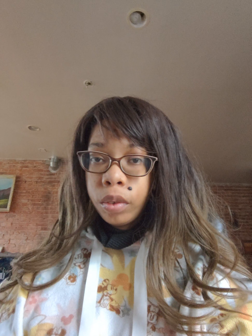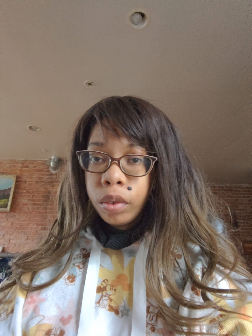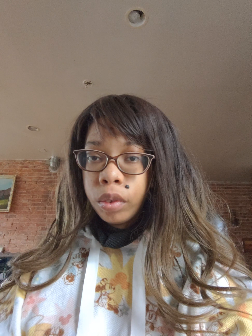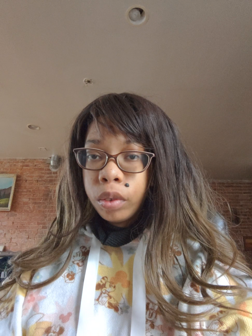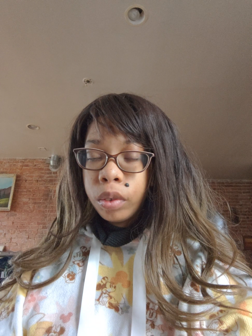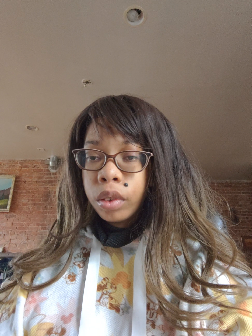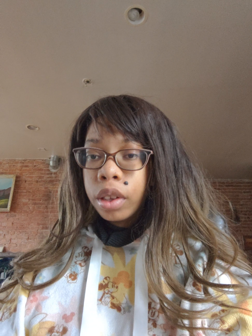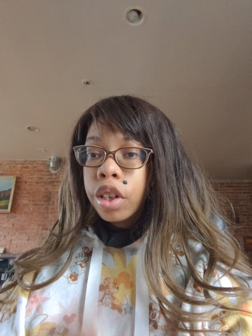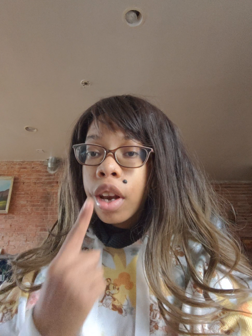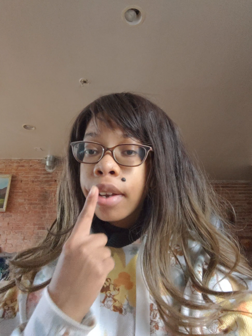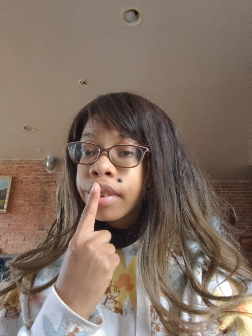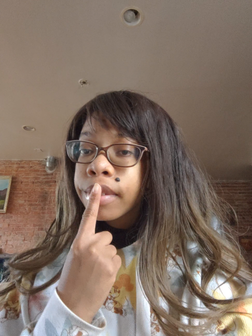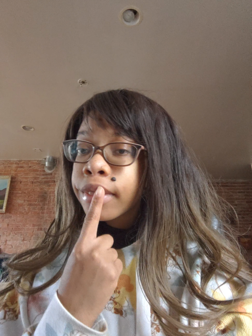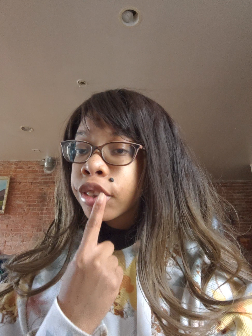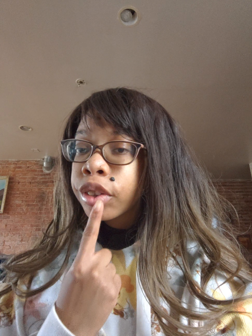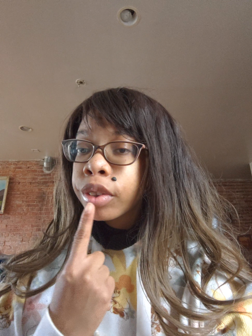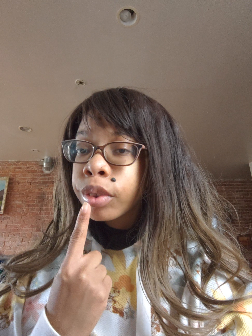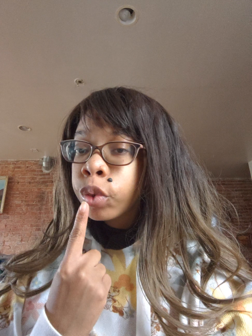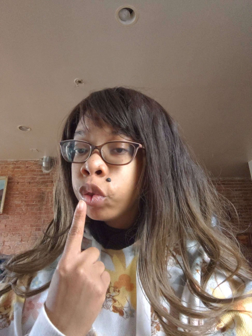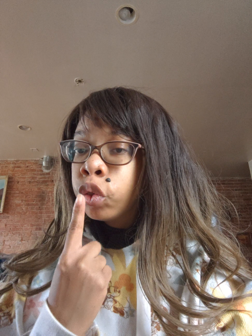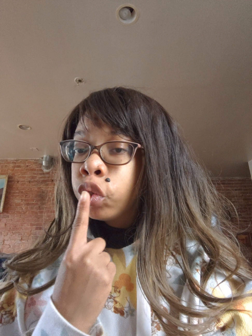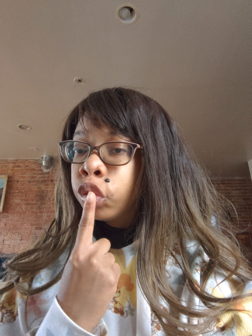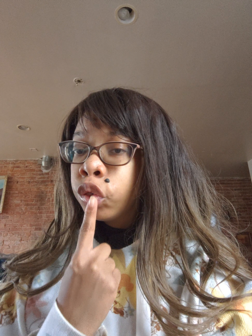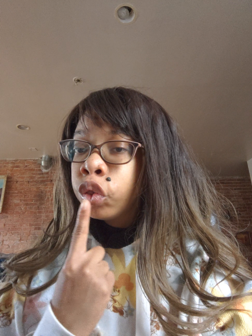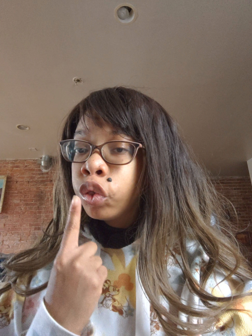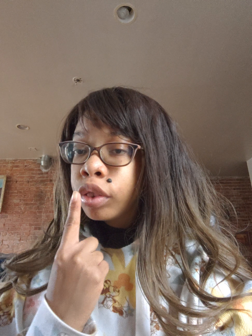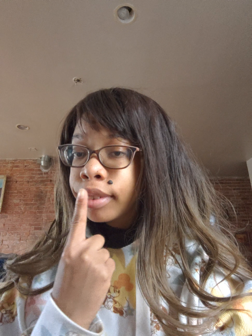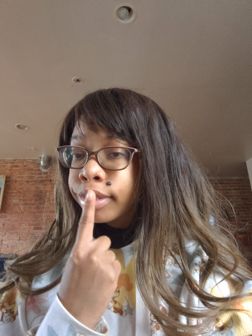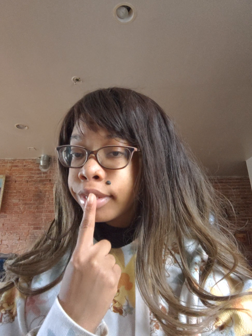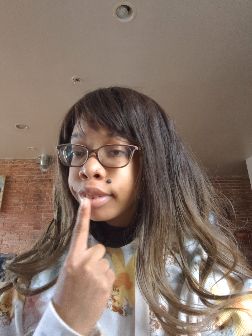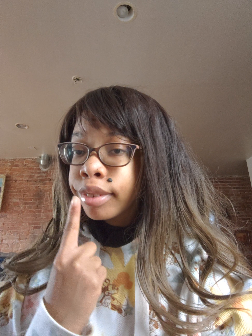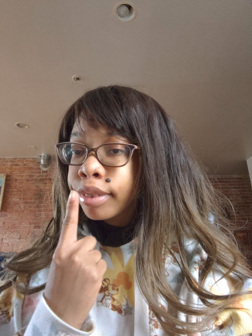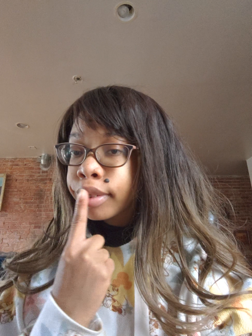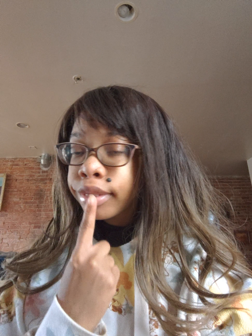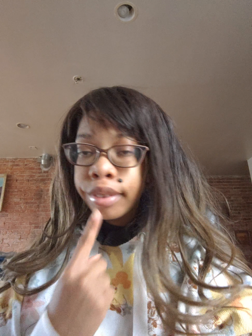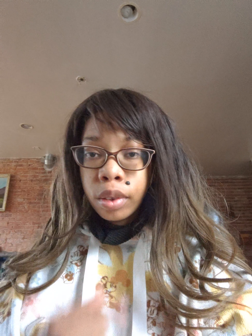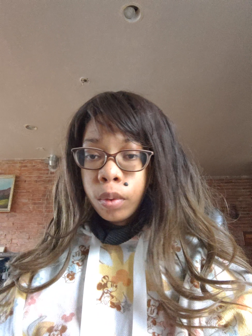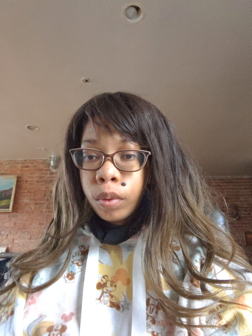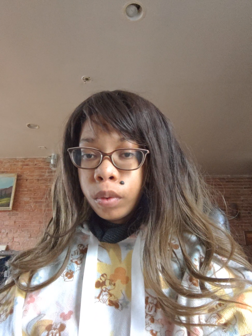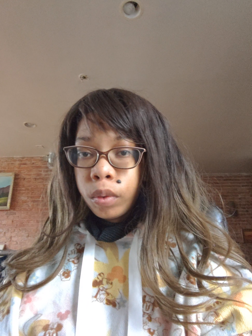lips